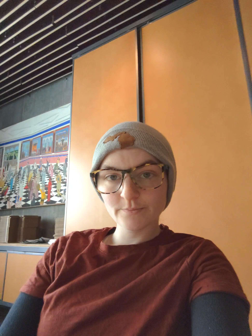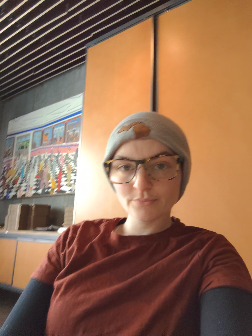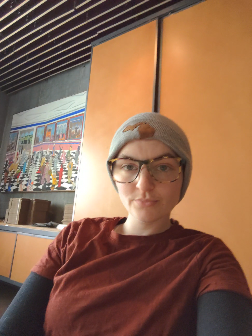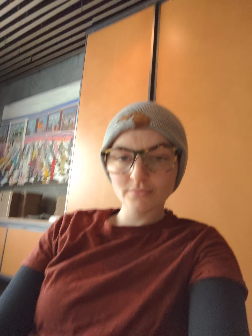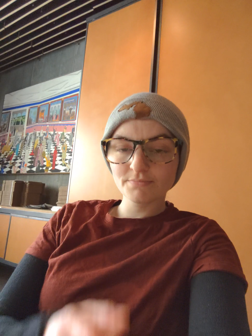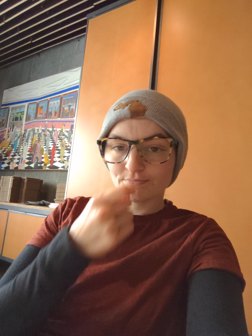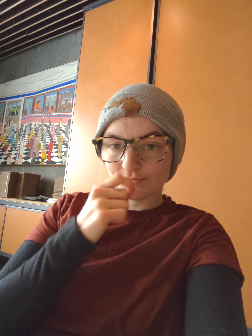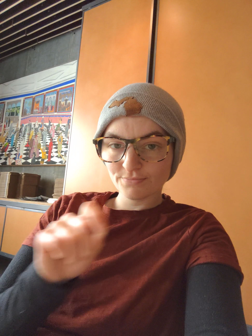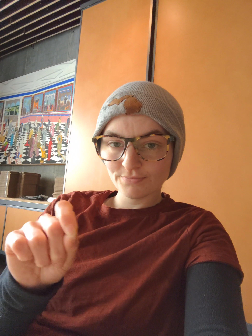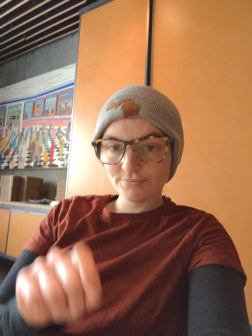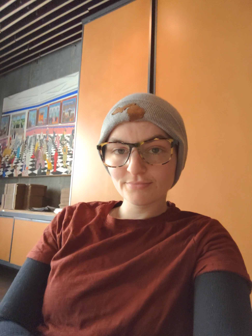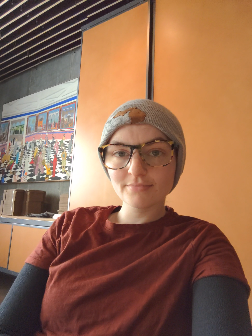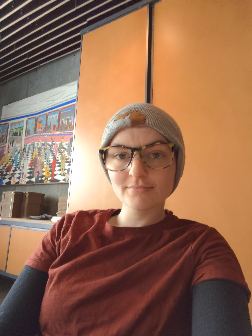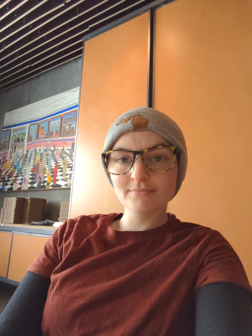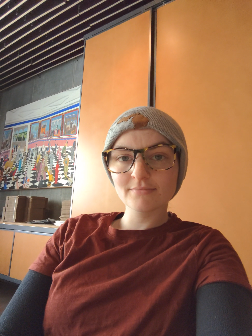pencil